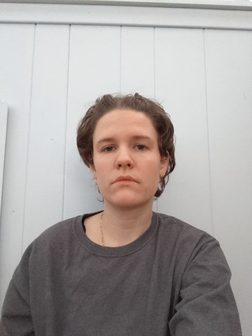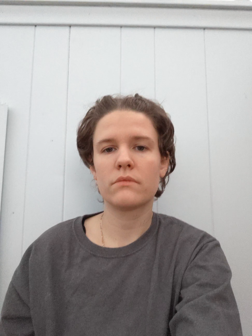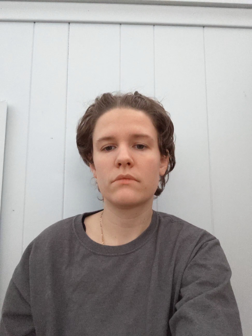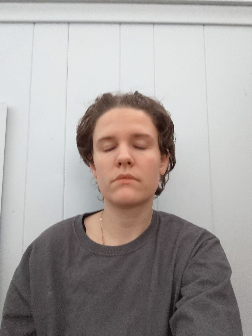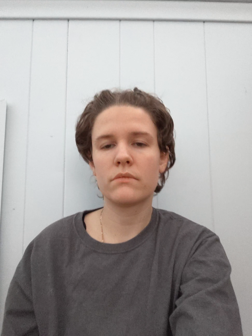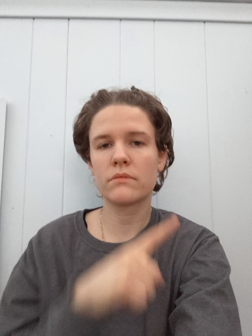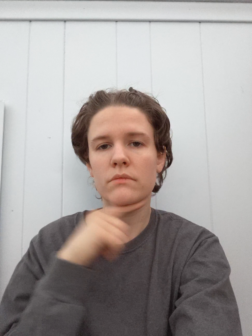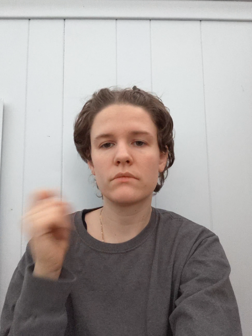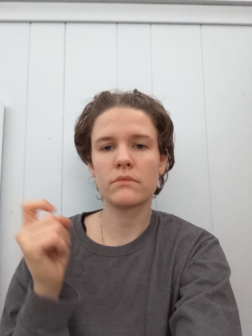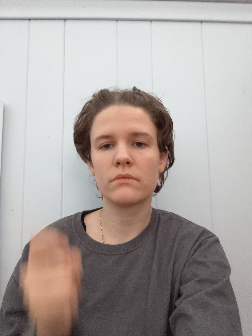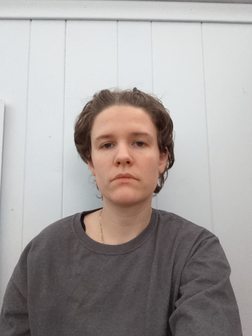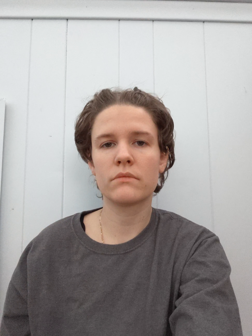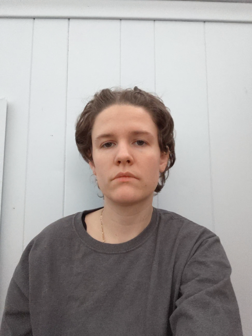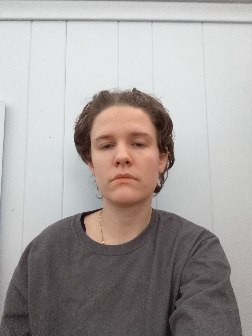dry